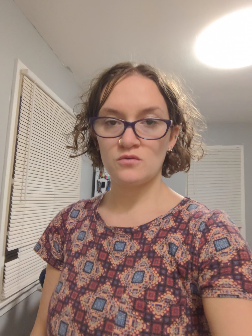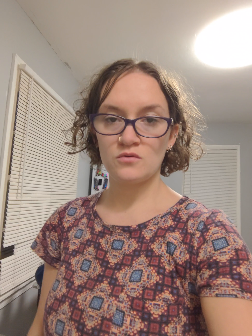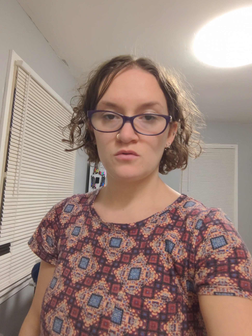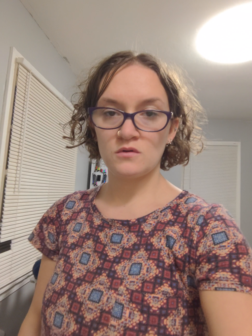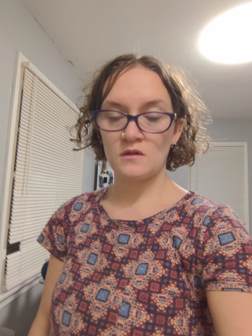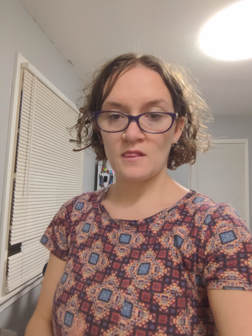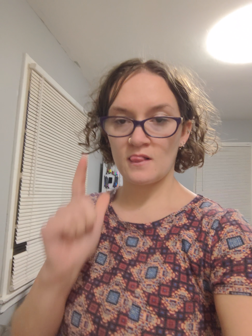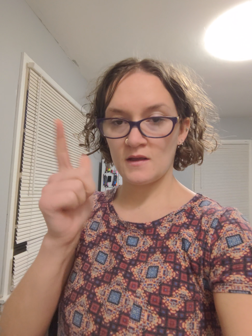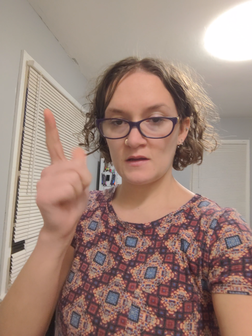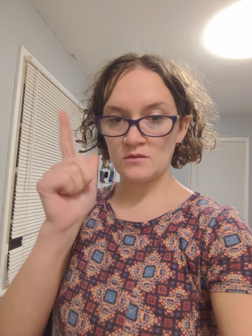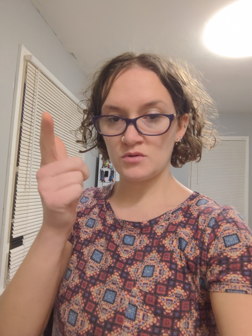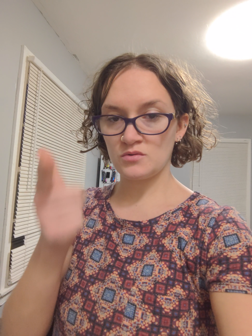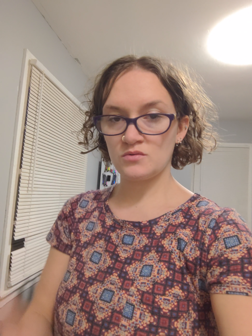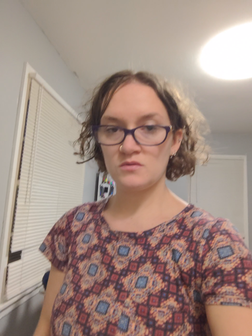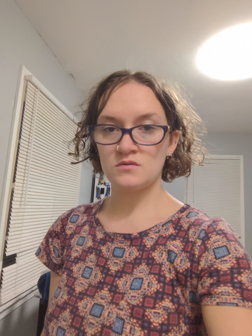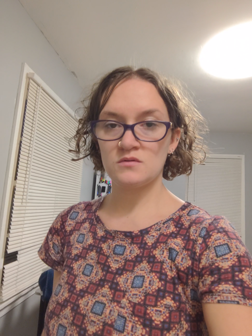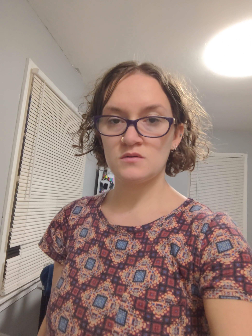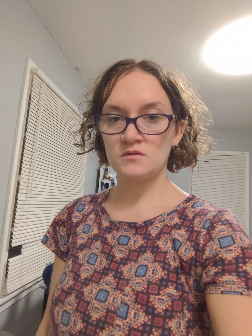later